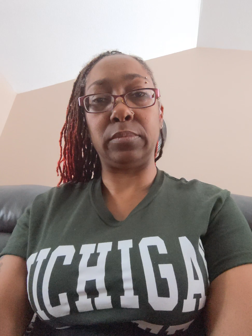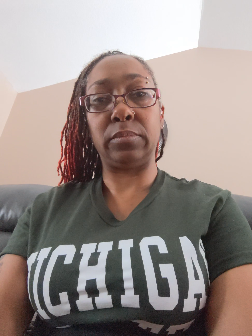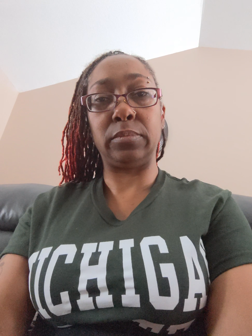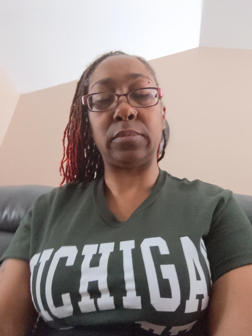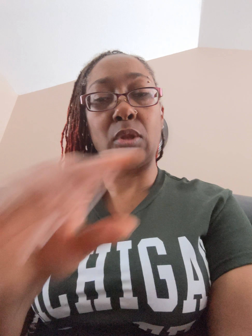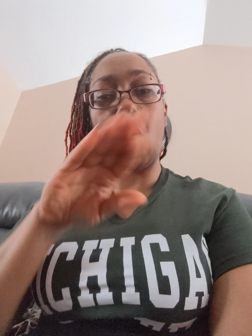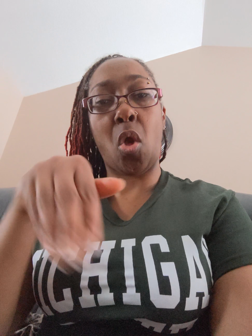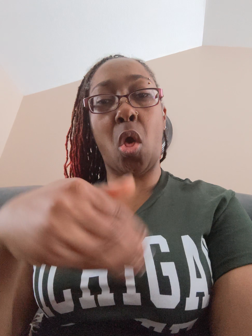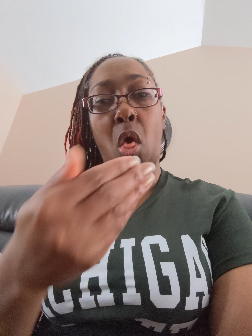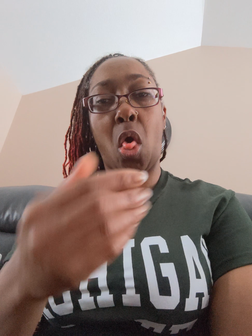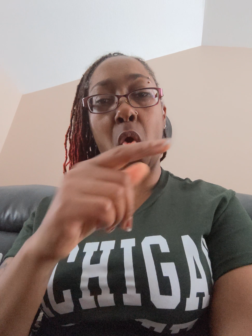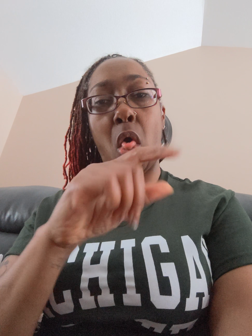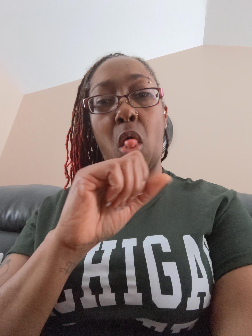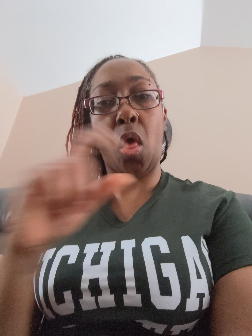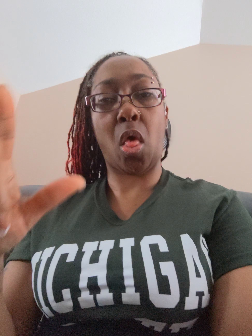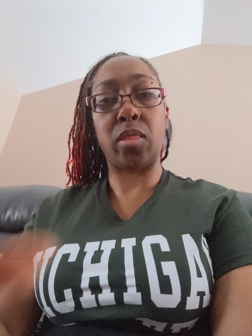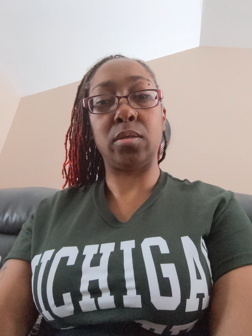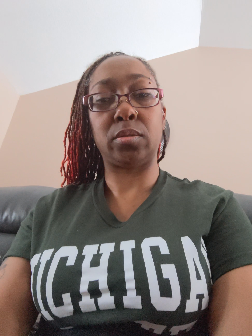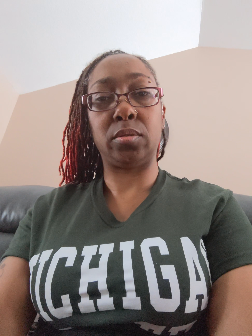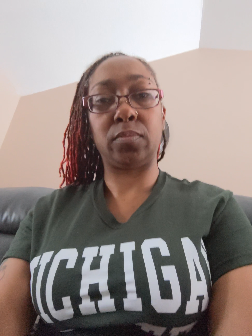all